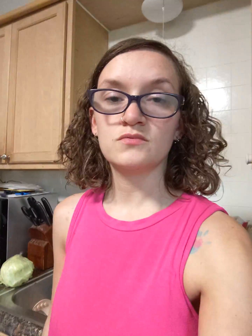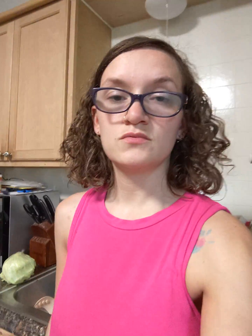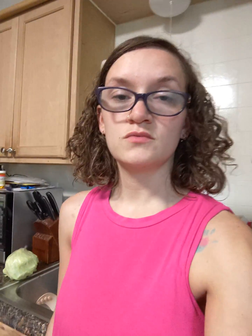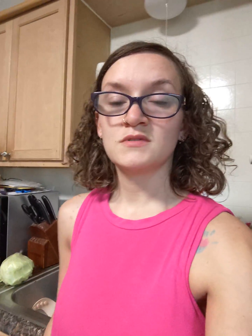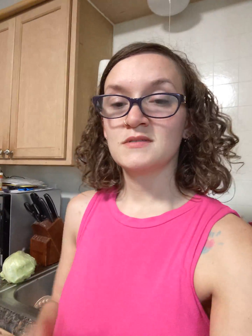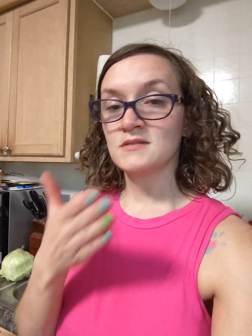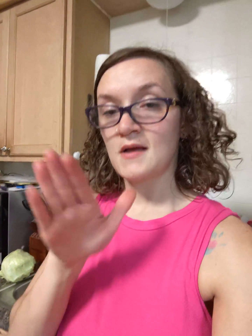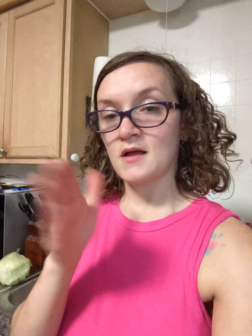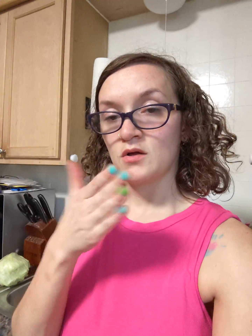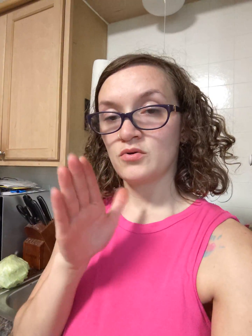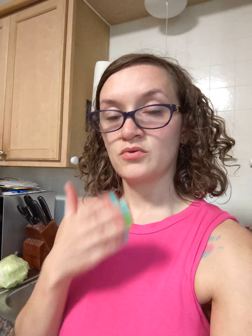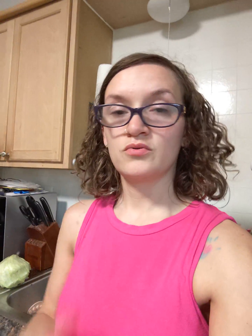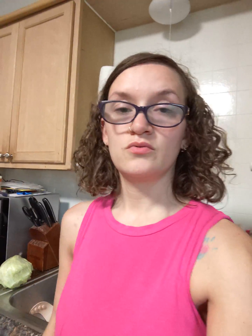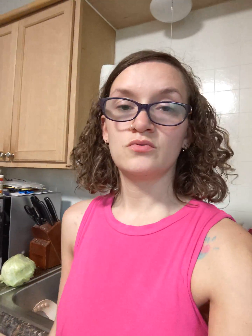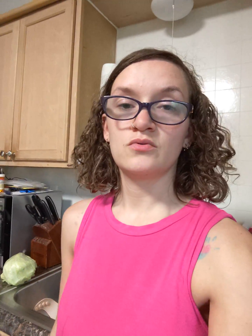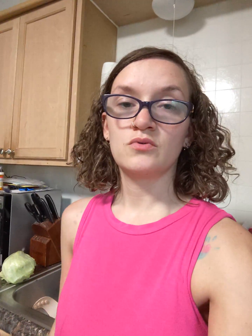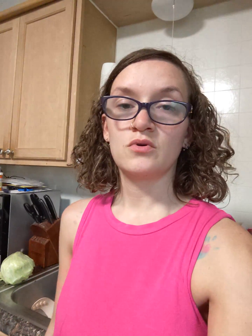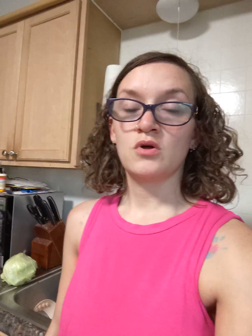share